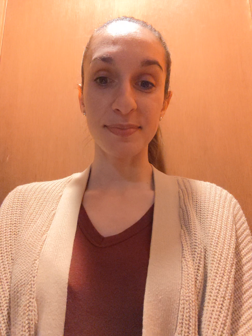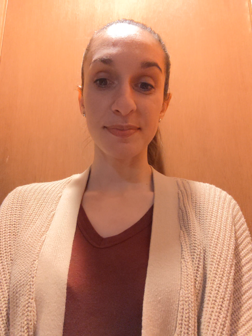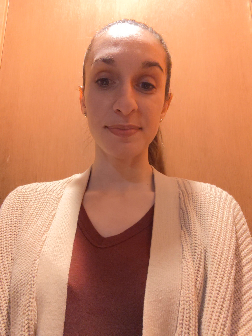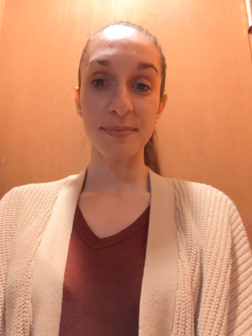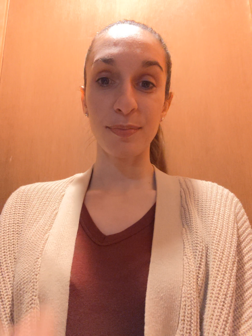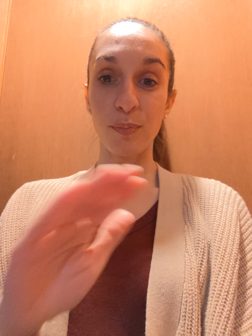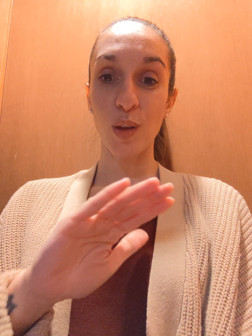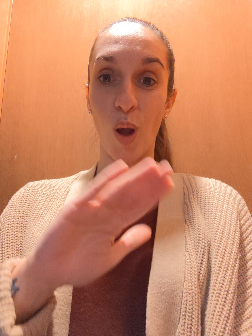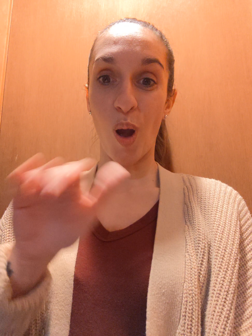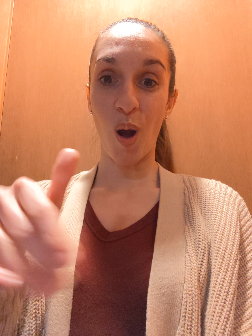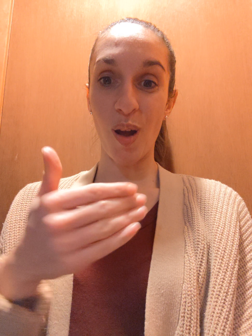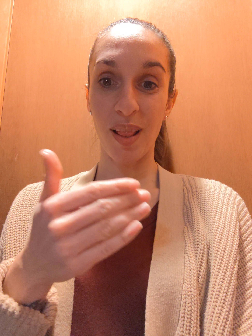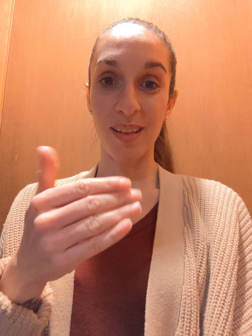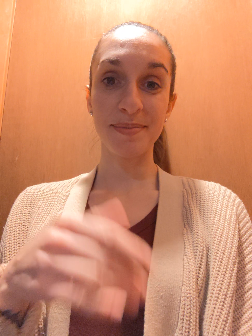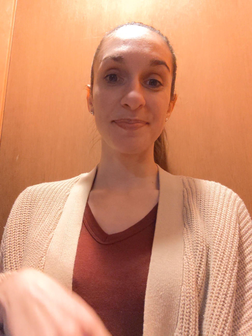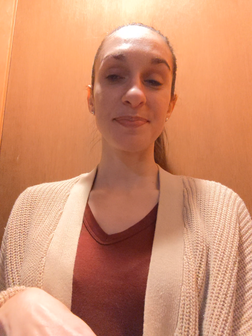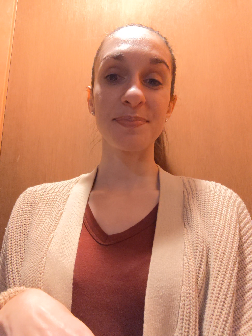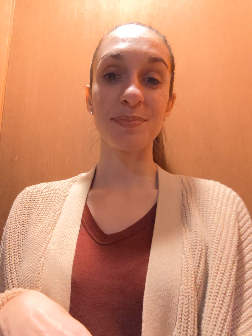all